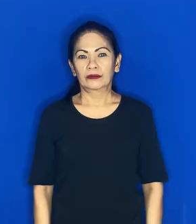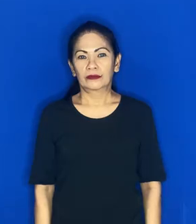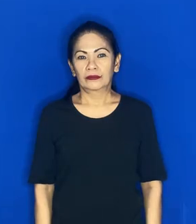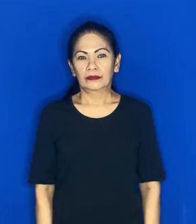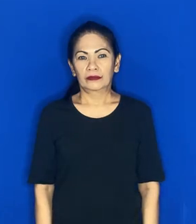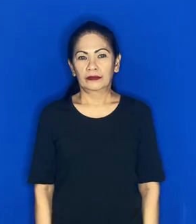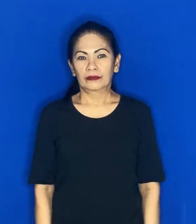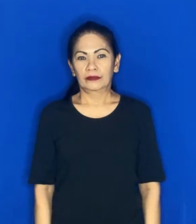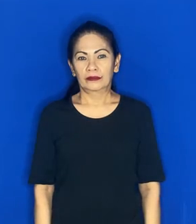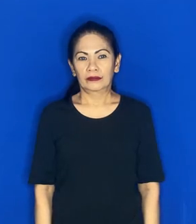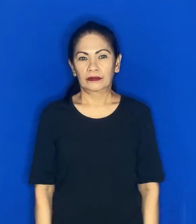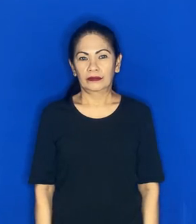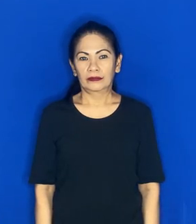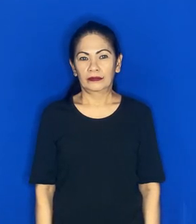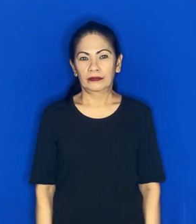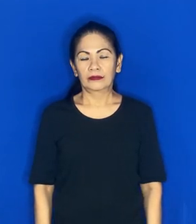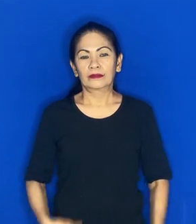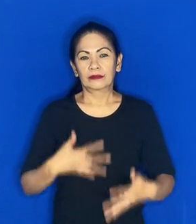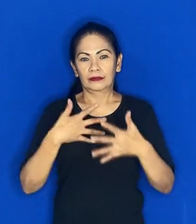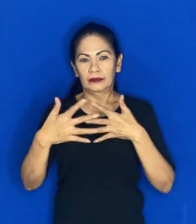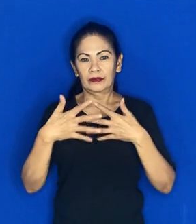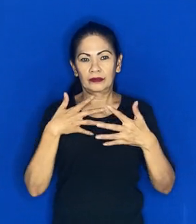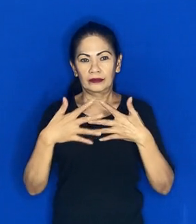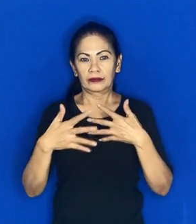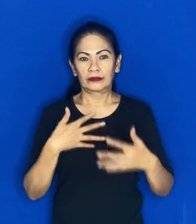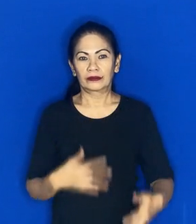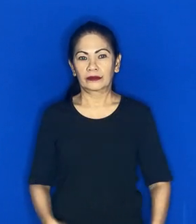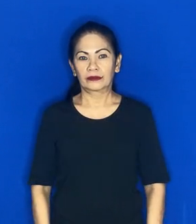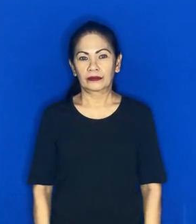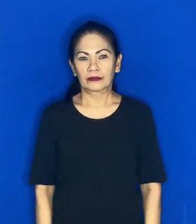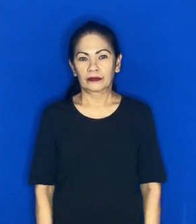brown